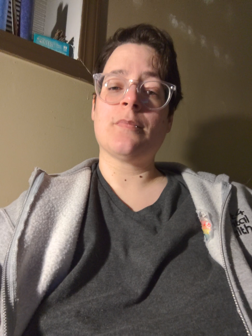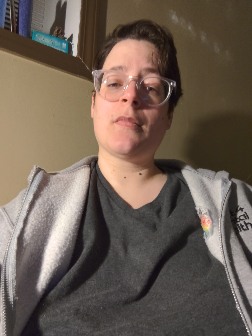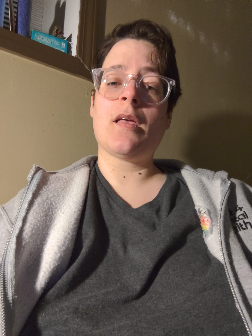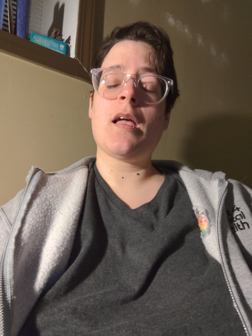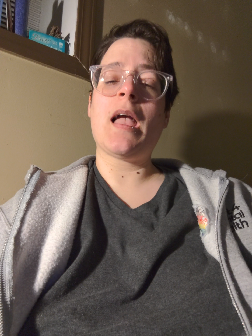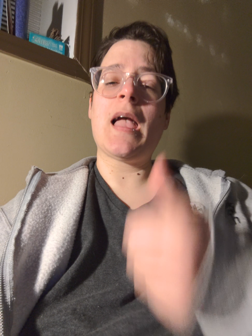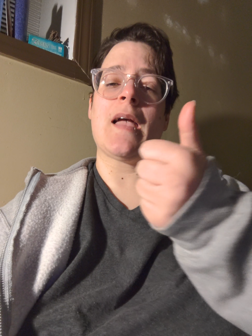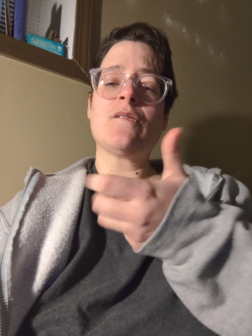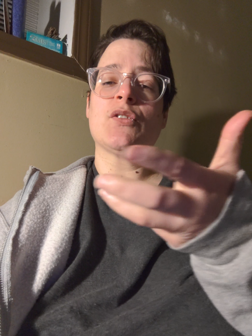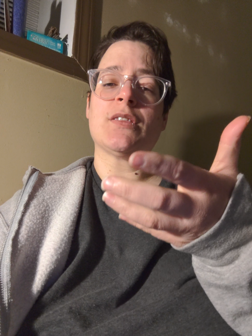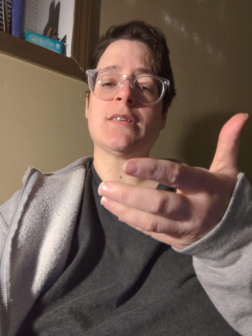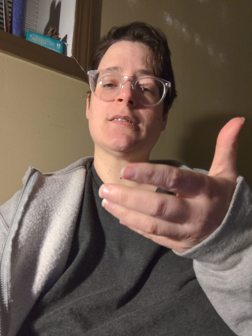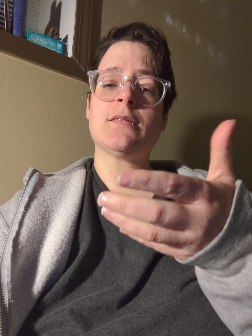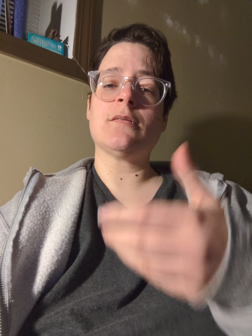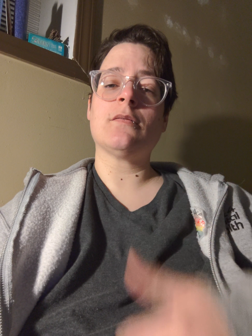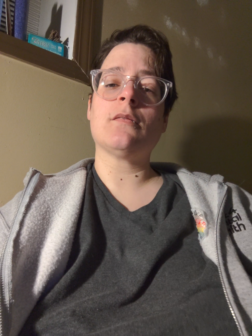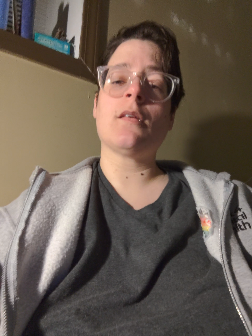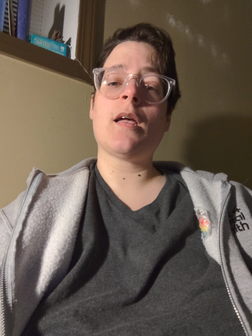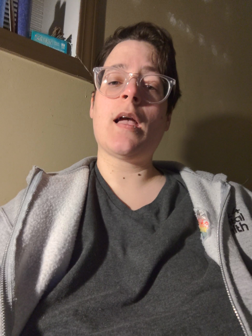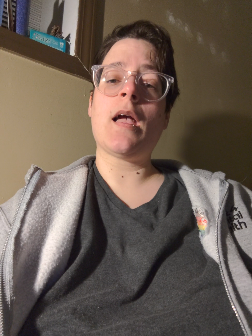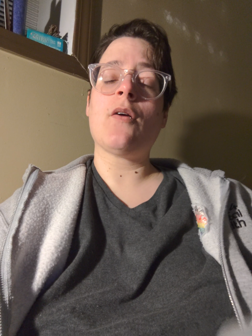every